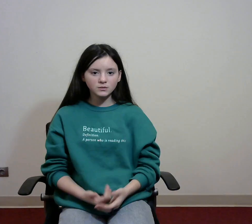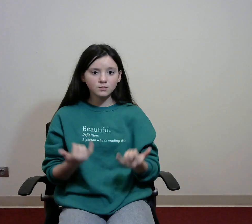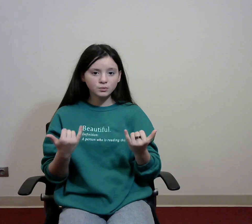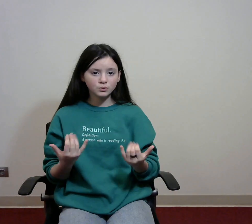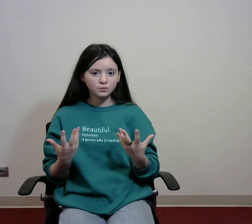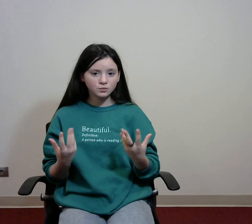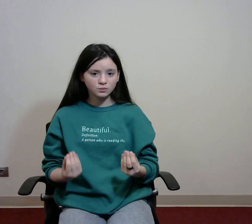bu gün